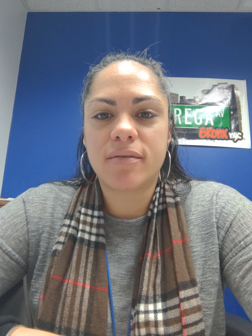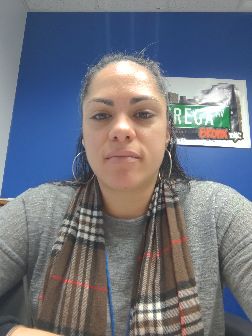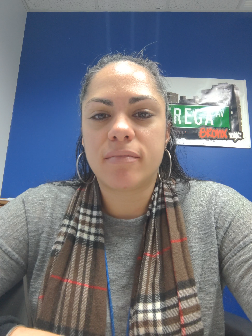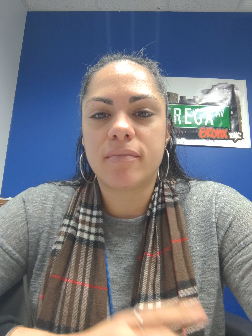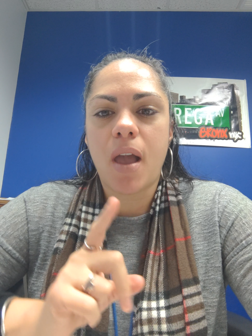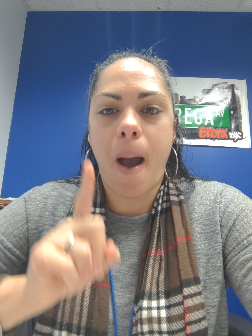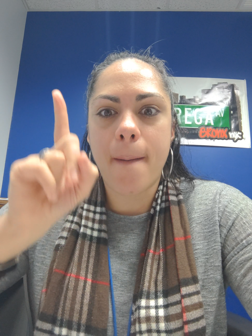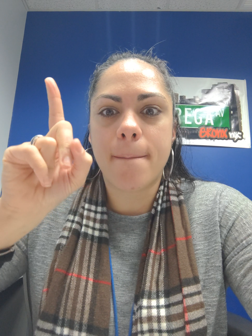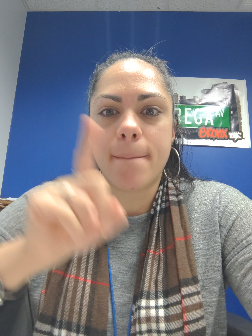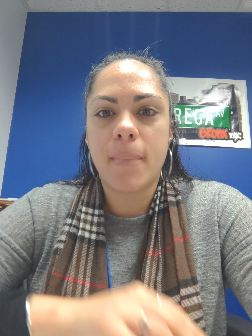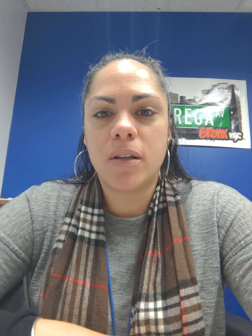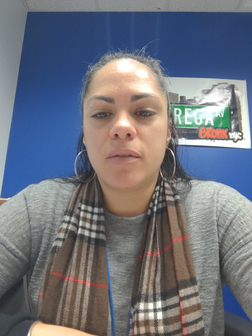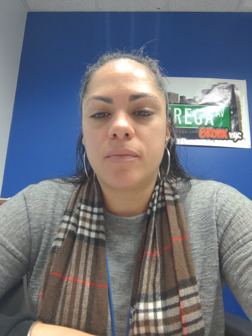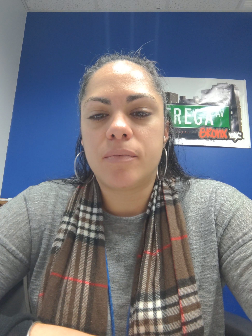up